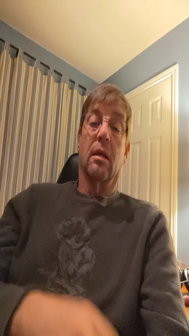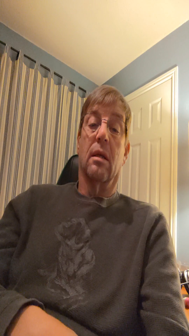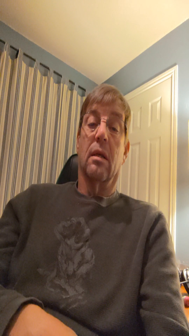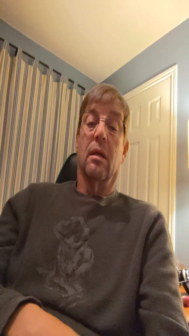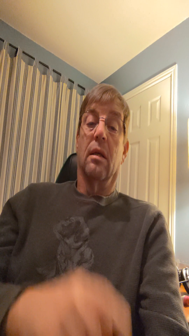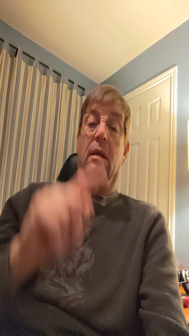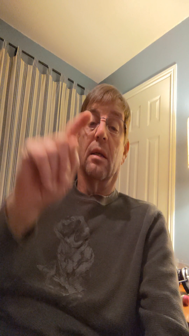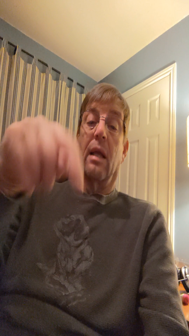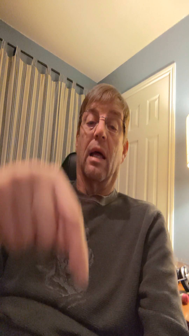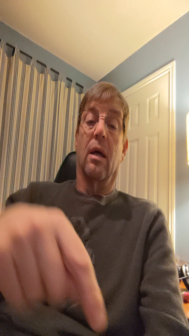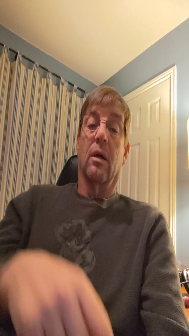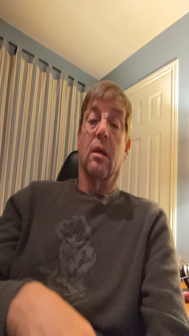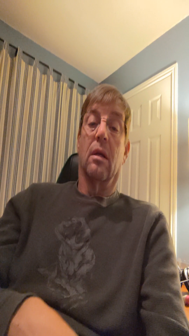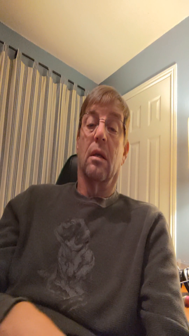down